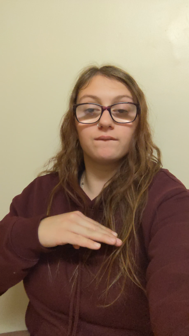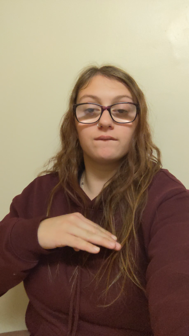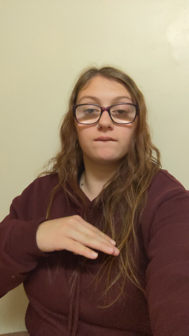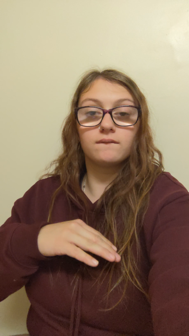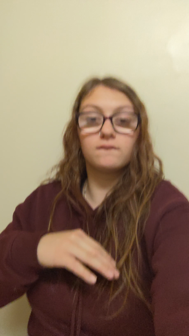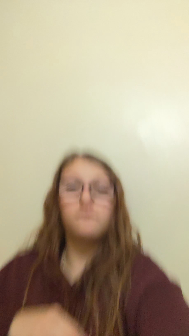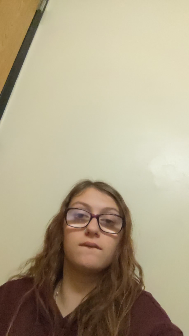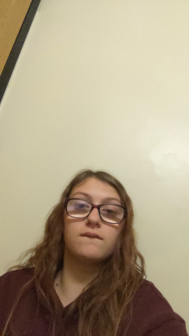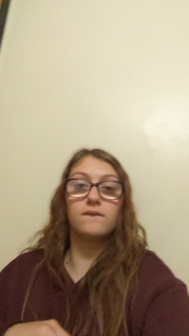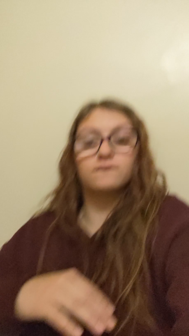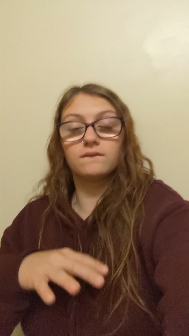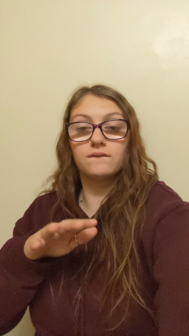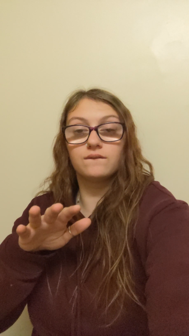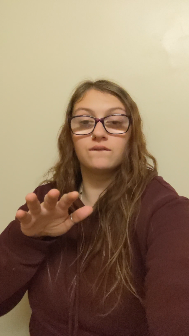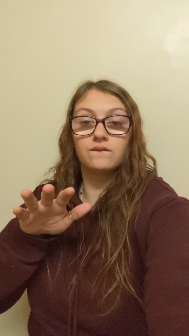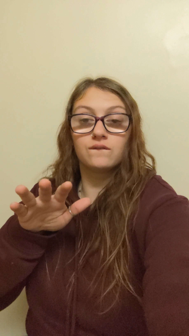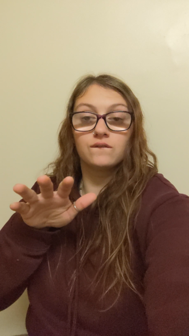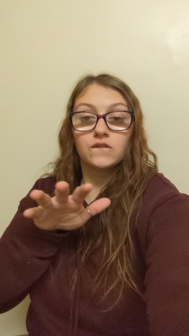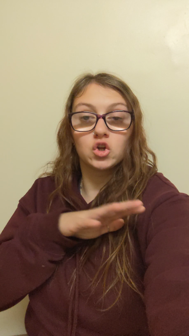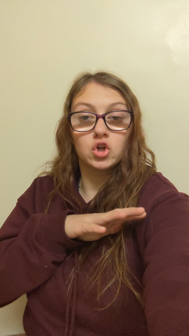full